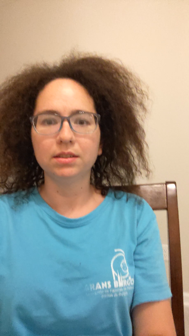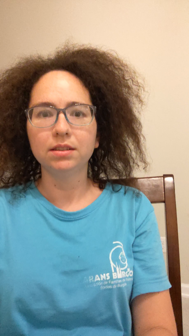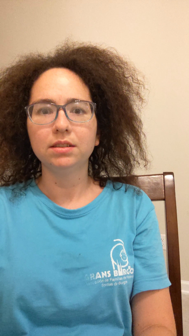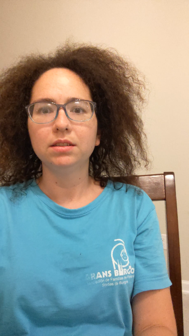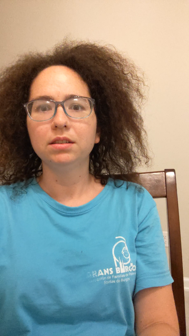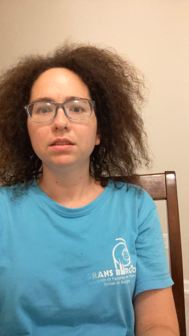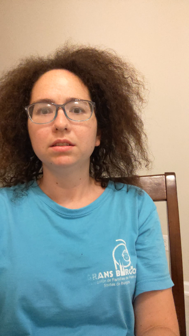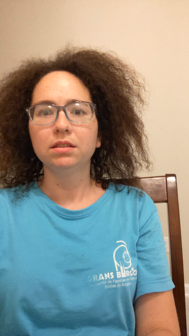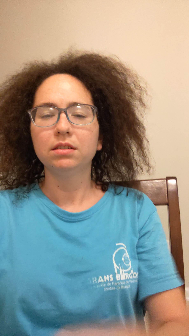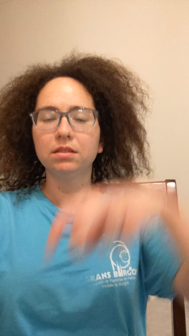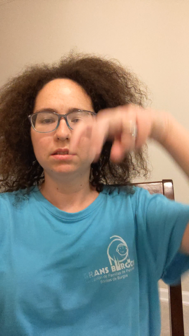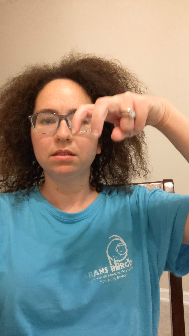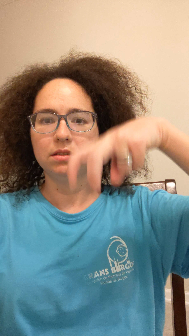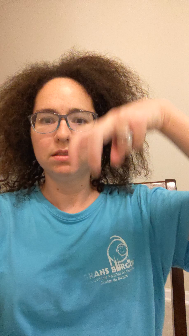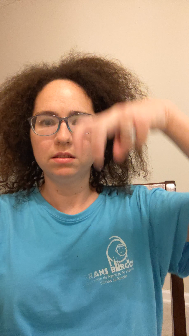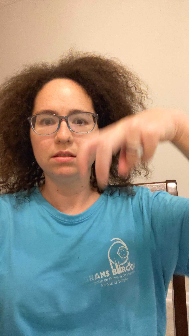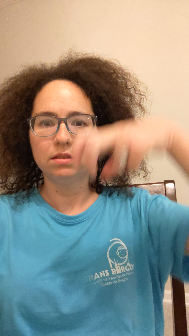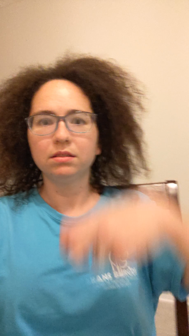potato